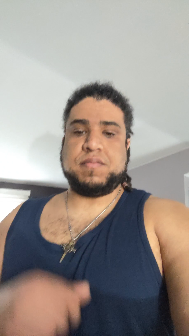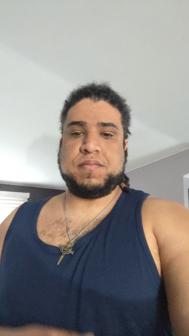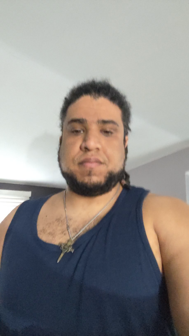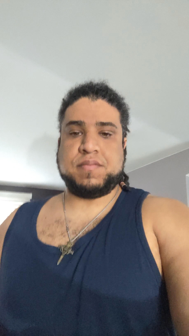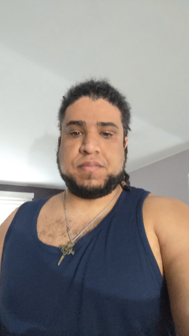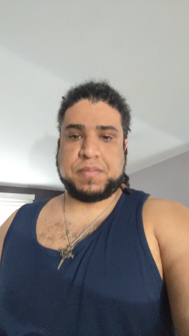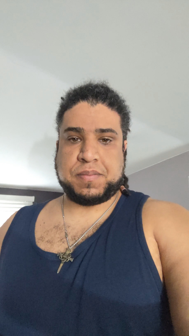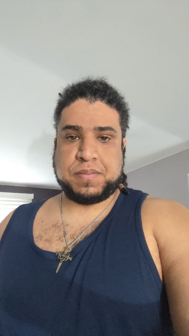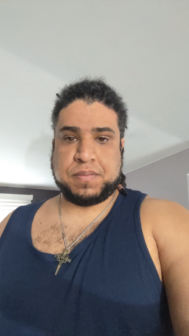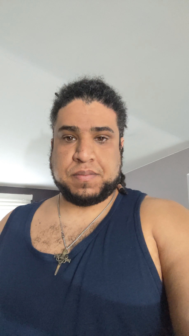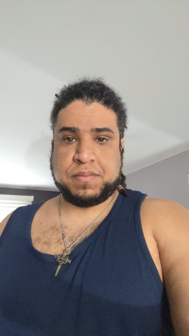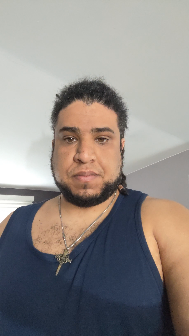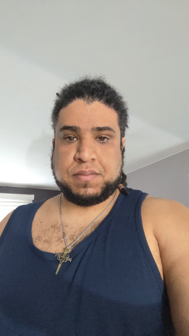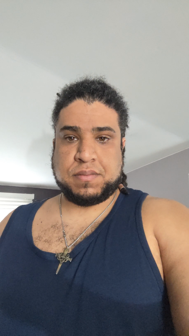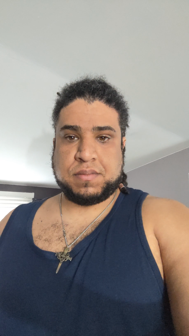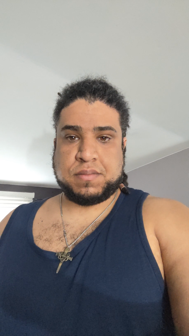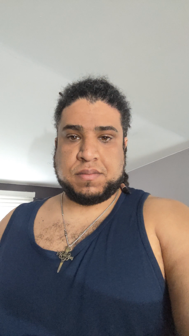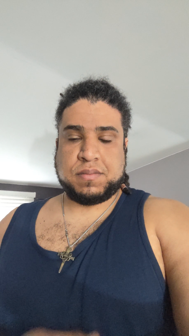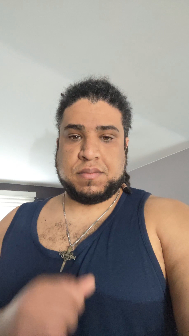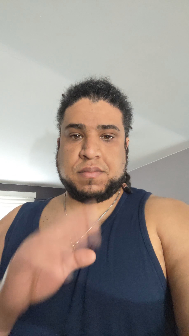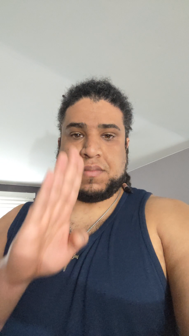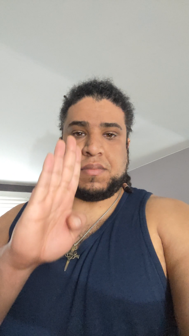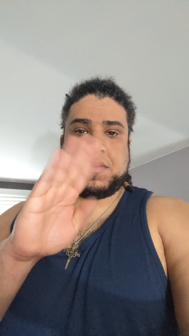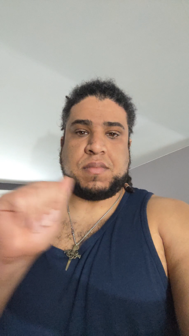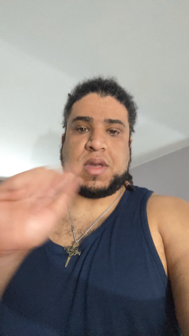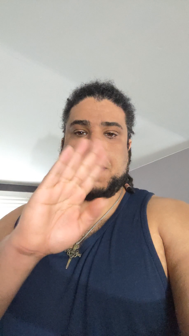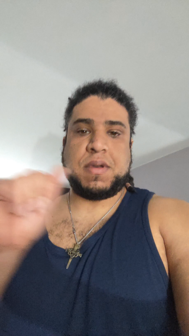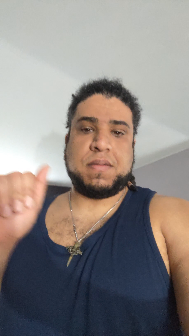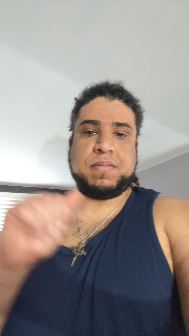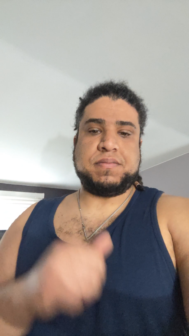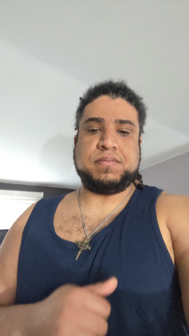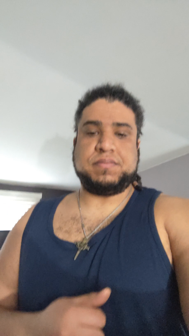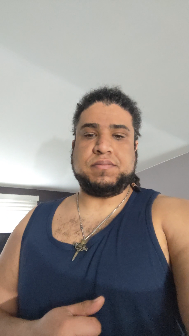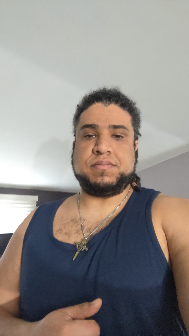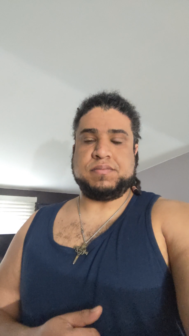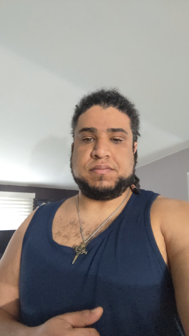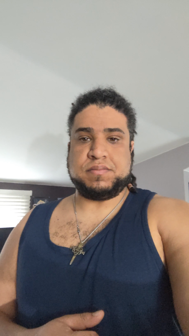baa baa